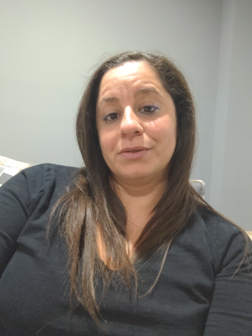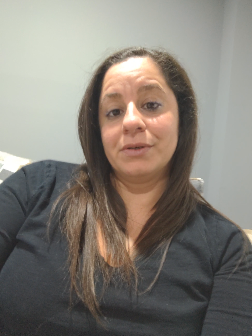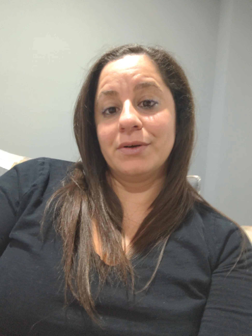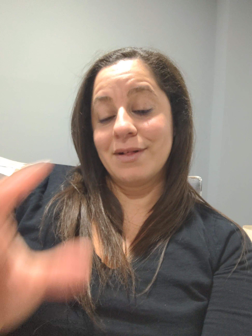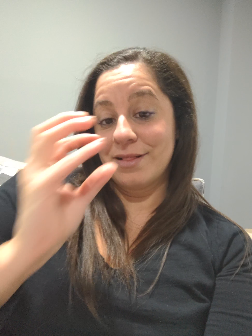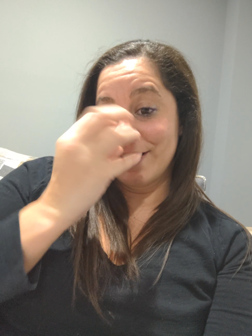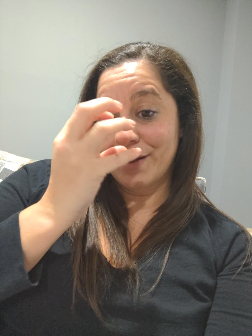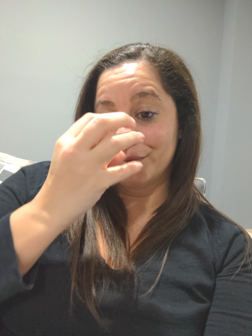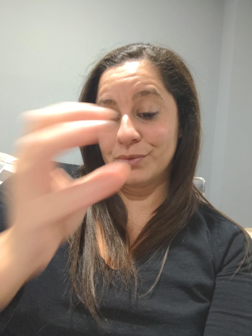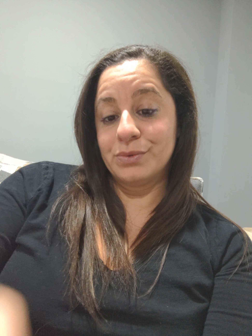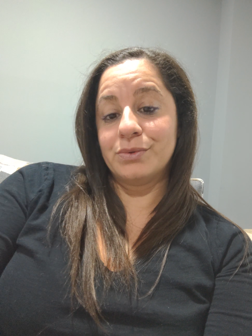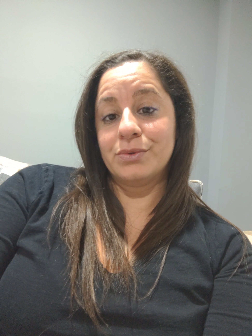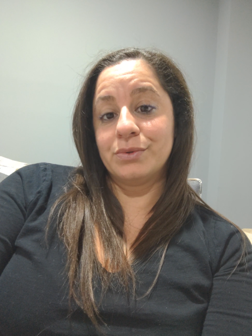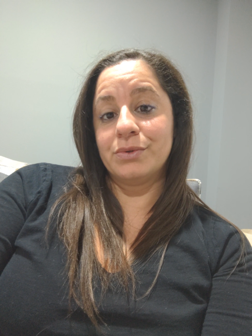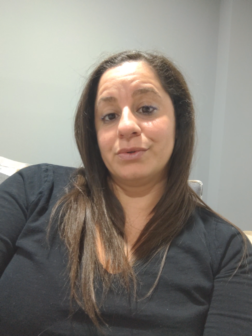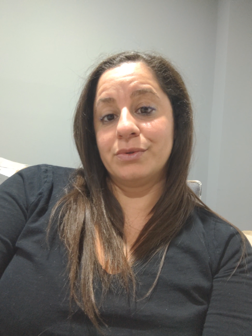clown